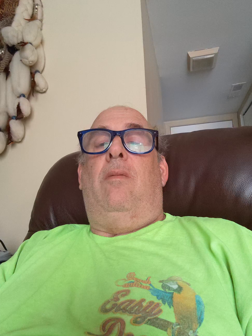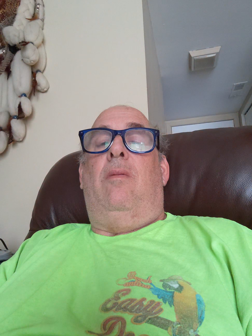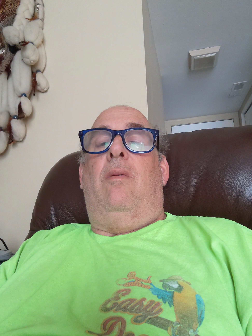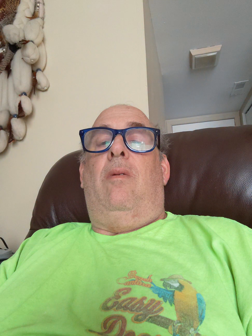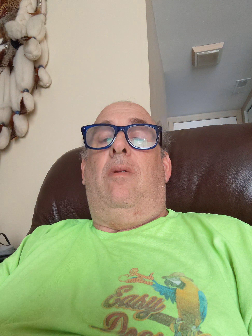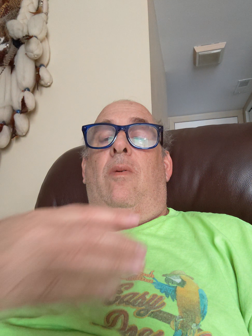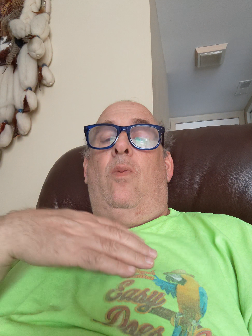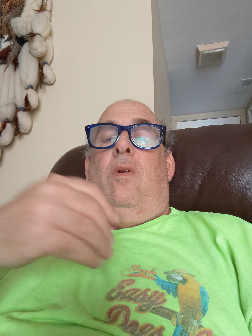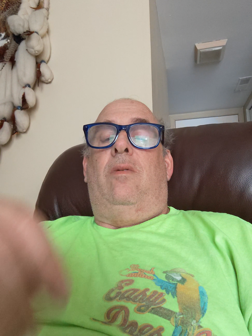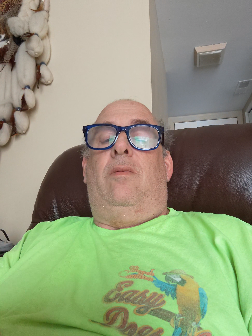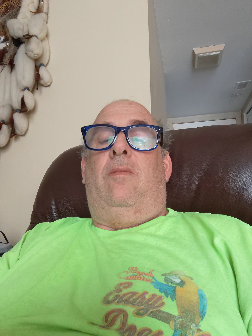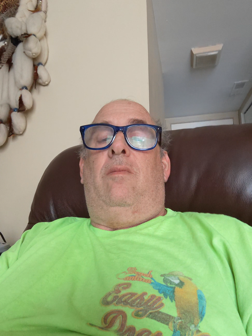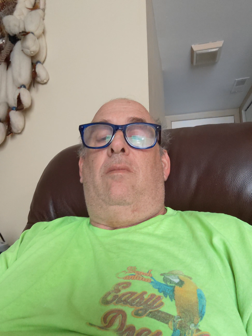white